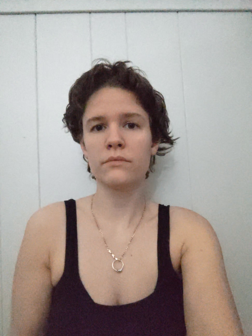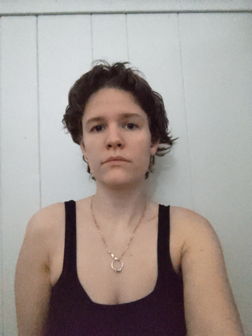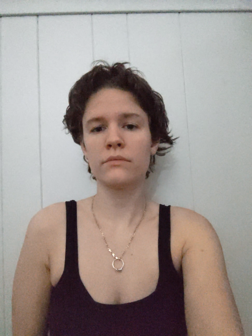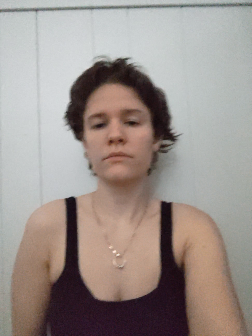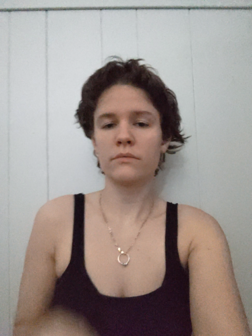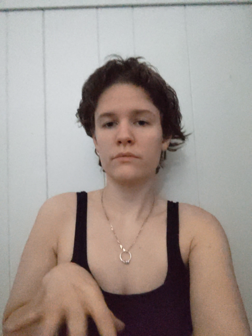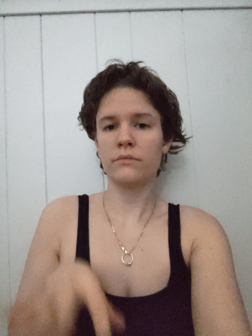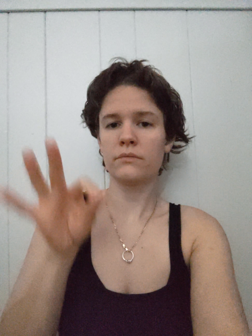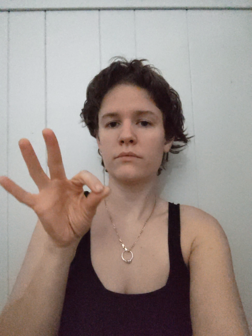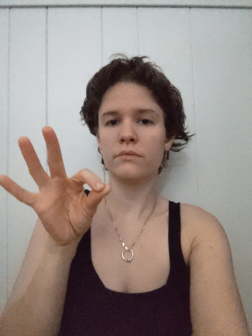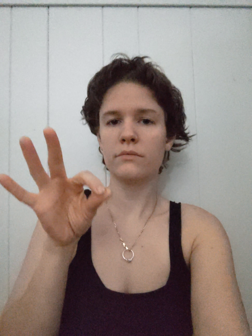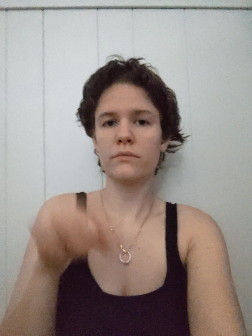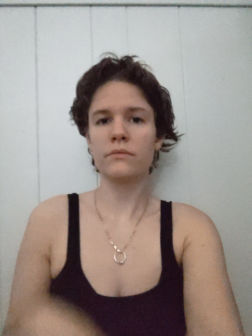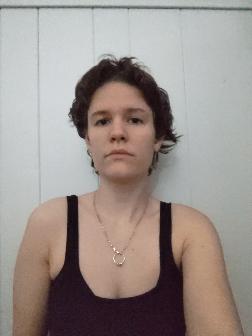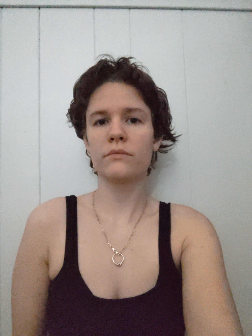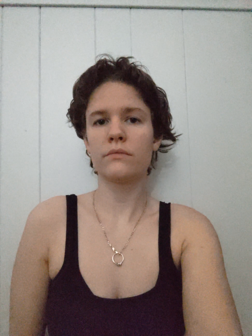find